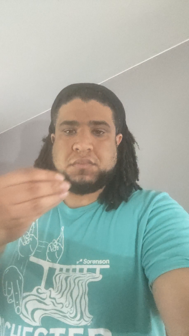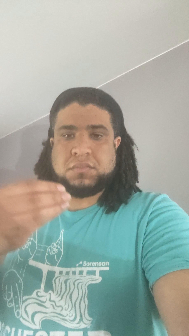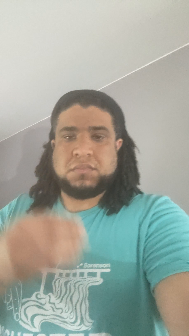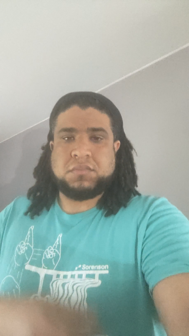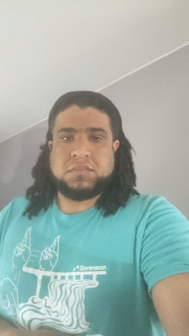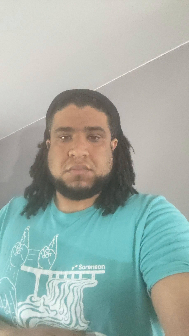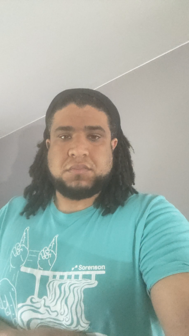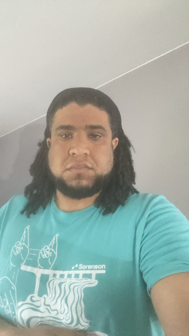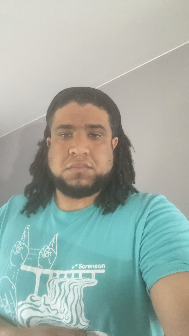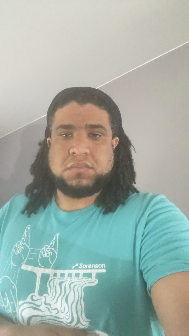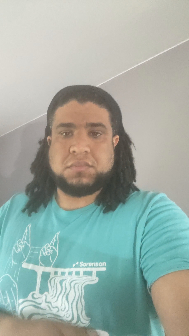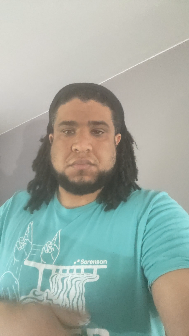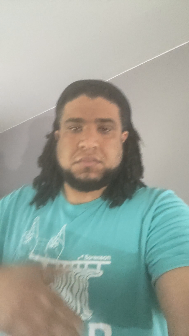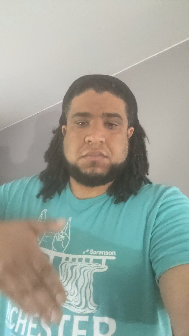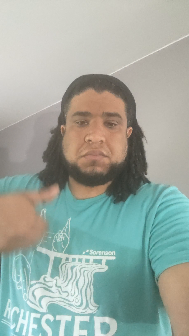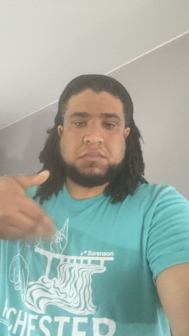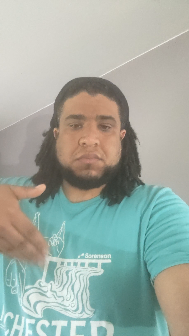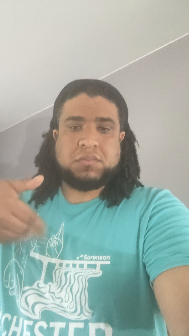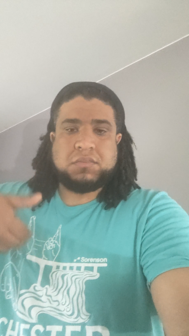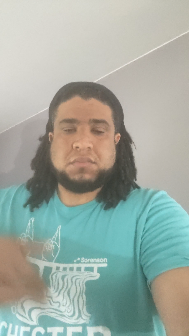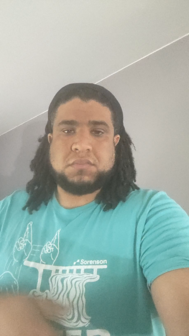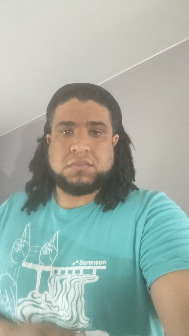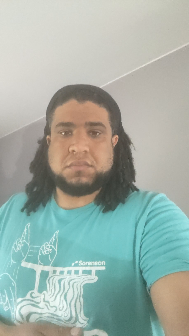pants